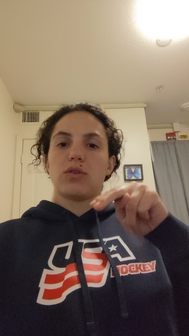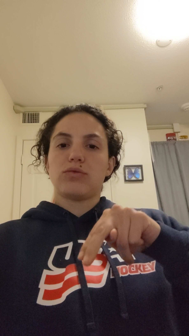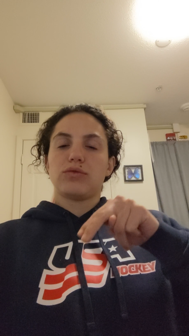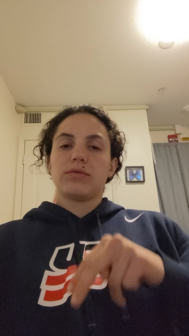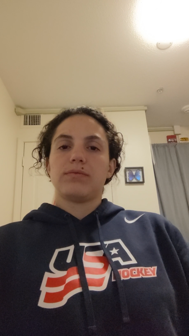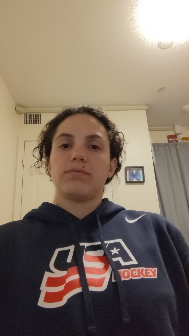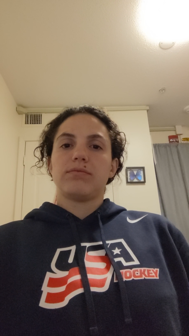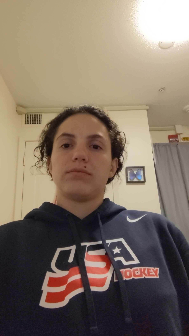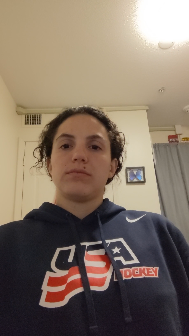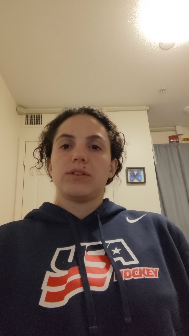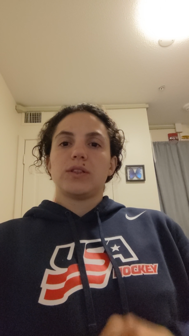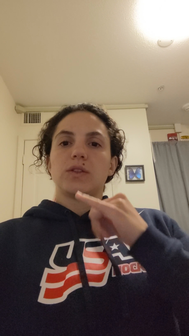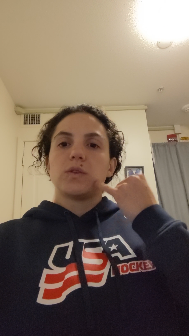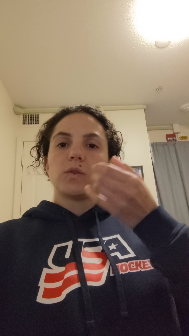juice